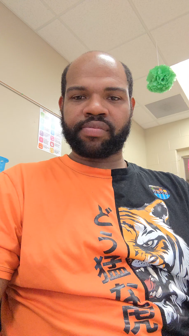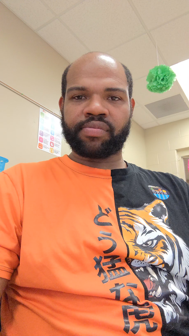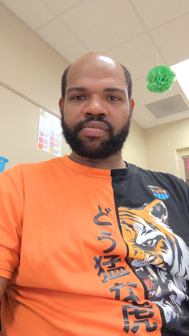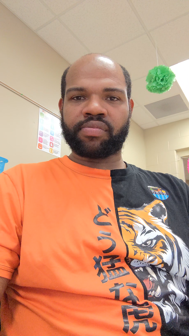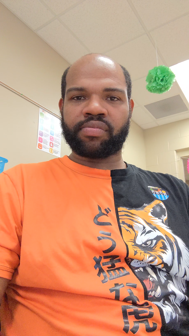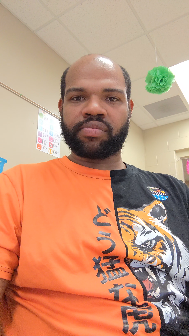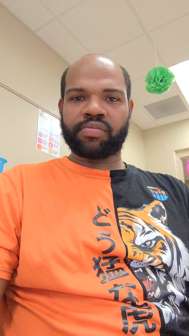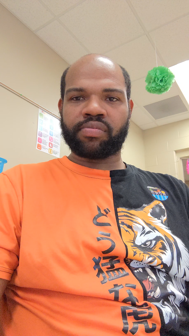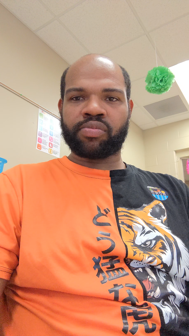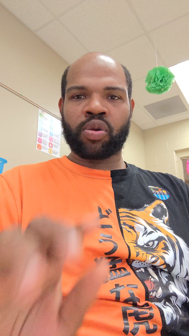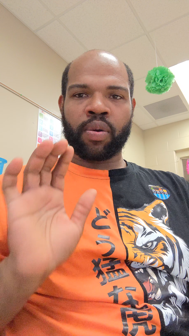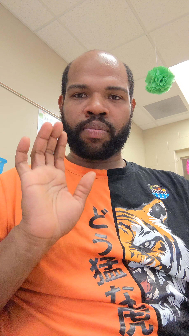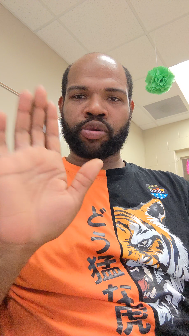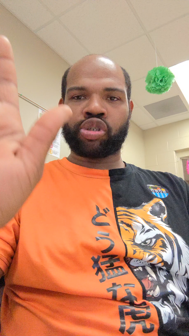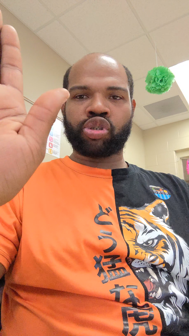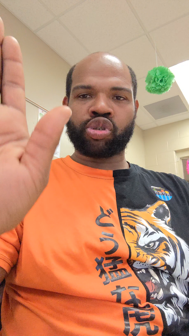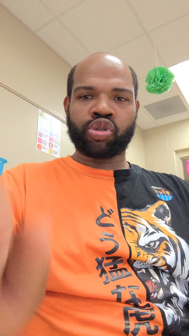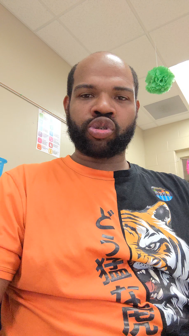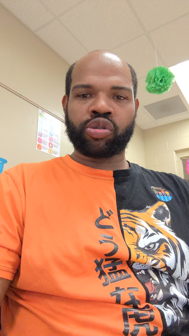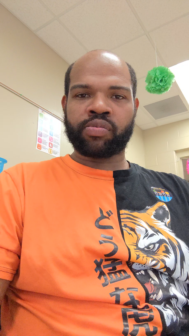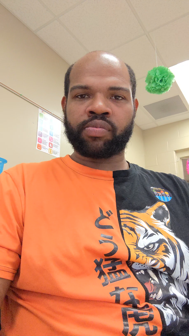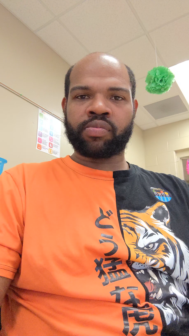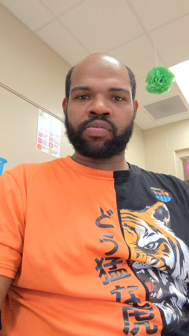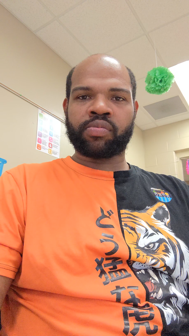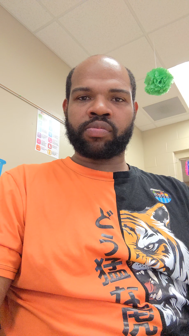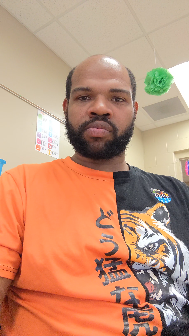push